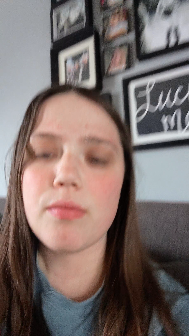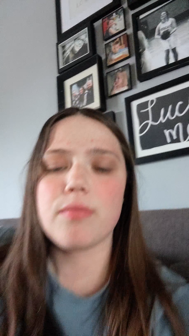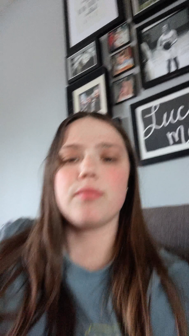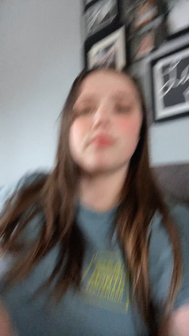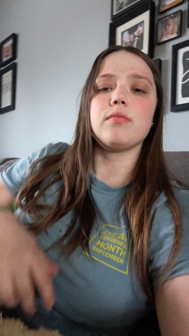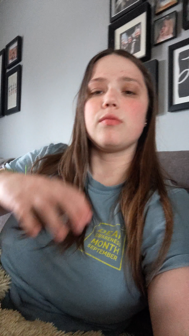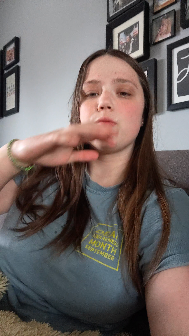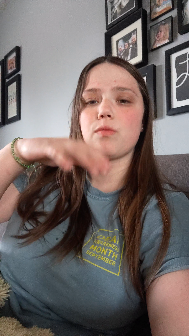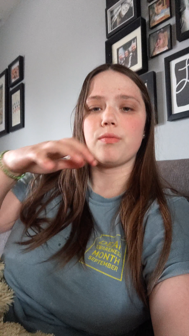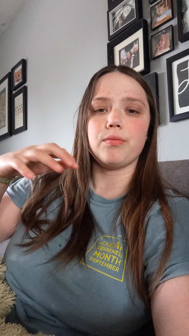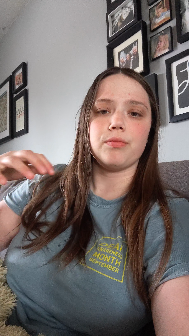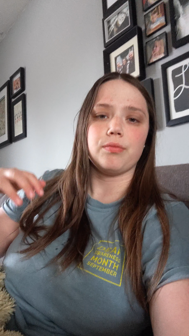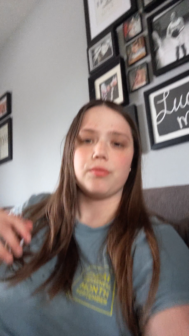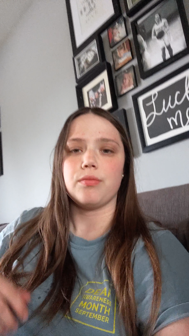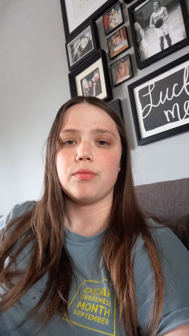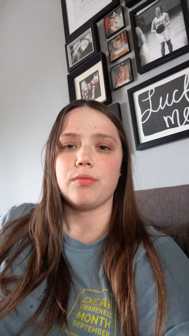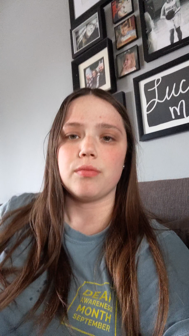grapes